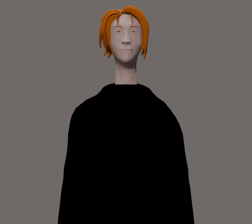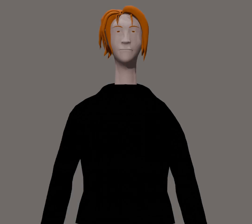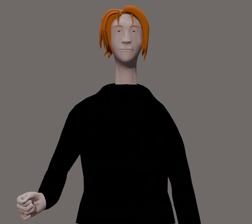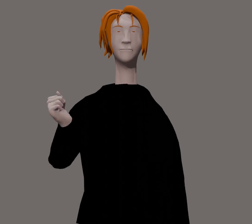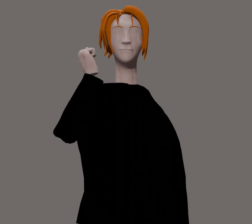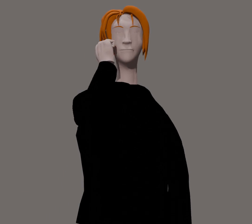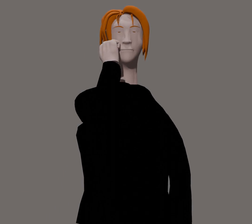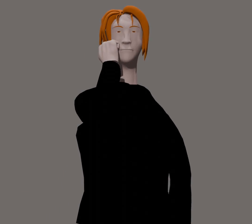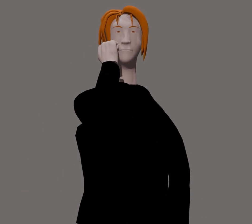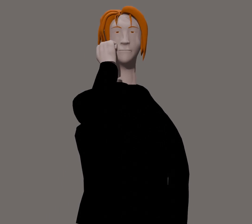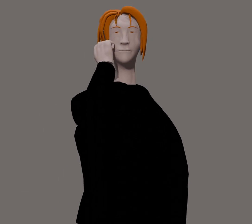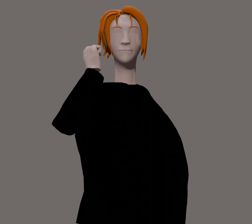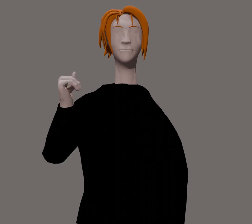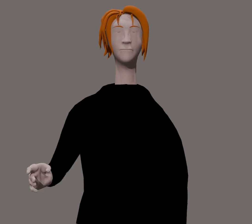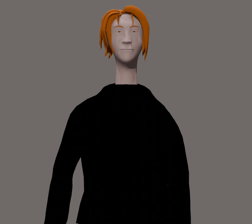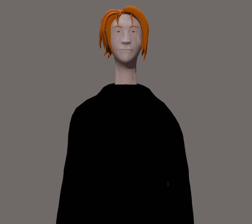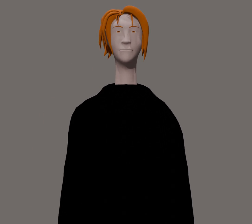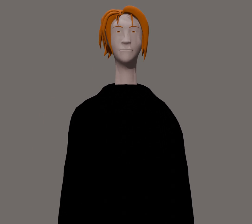Bum Clothes